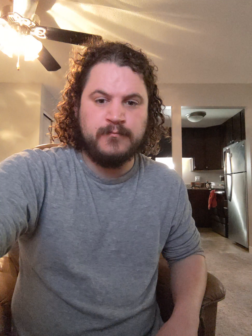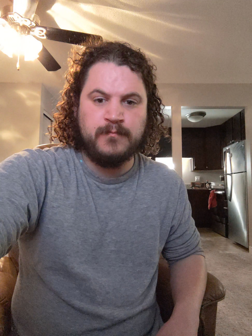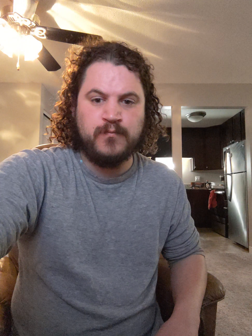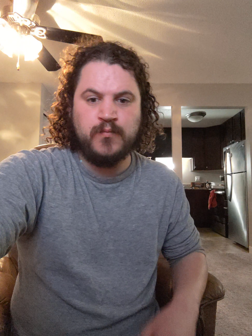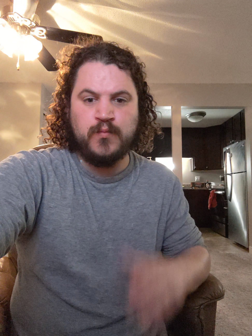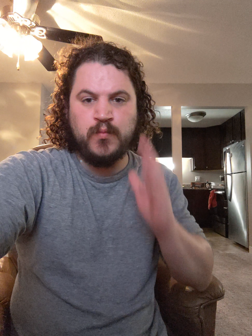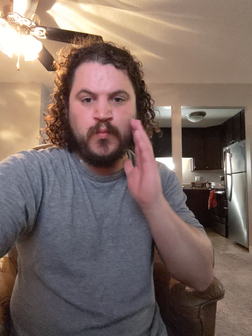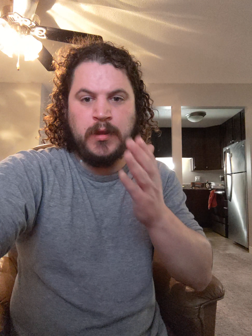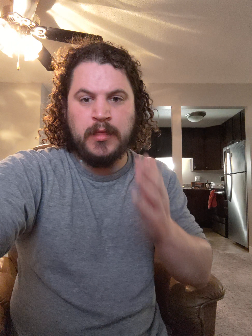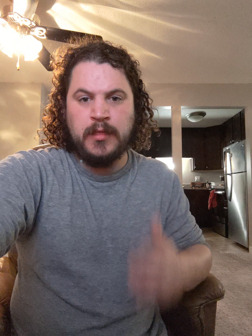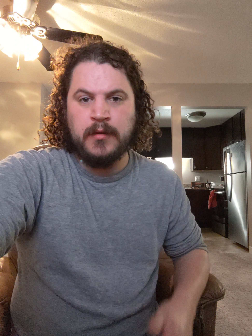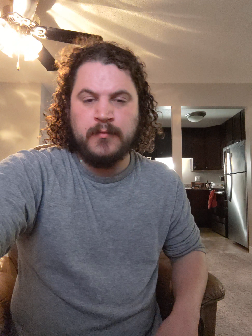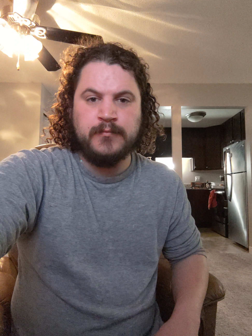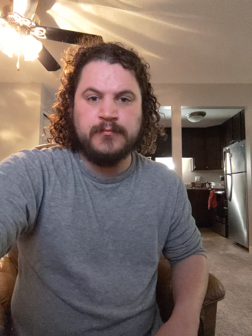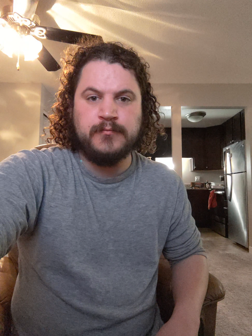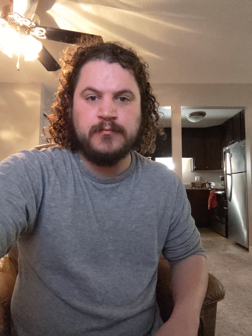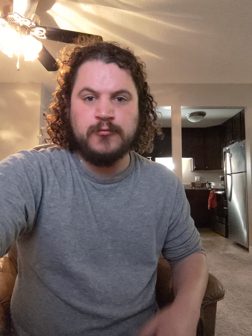will